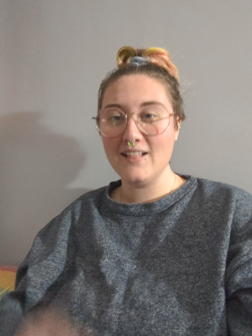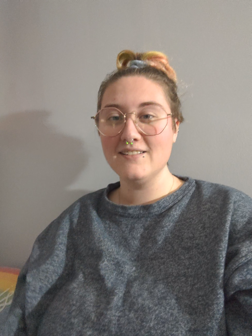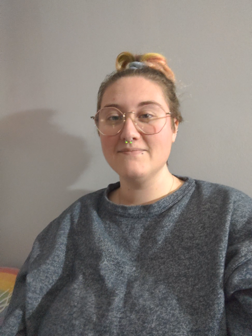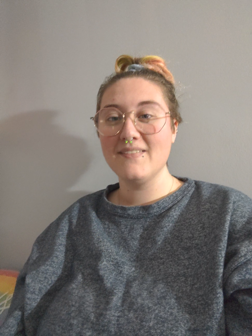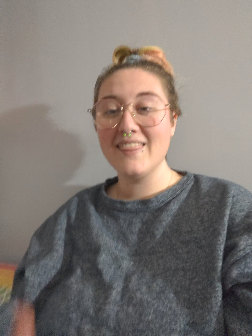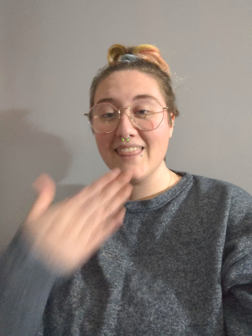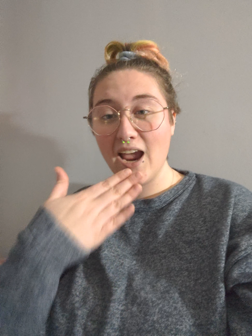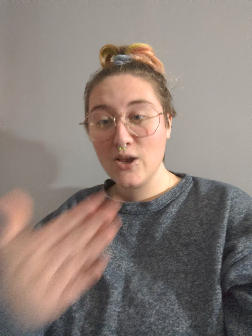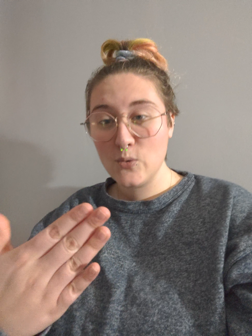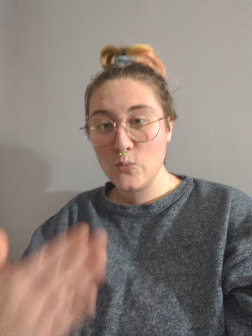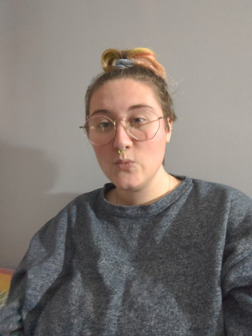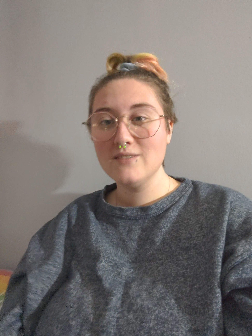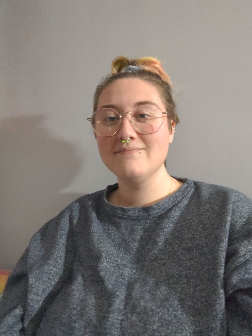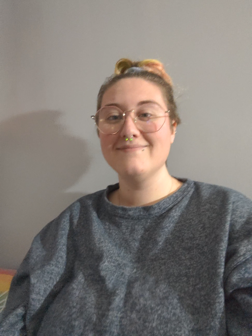thank you